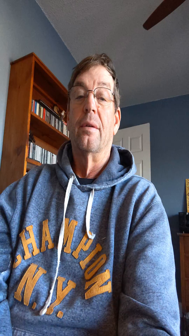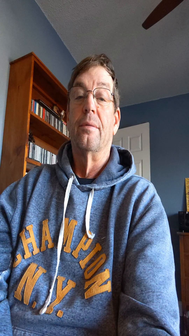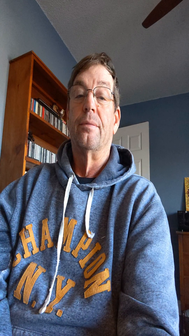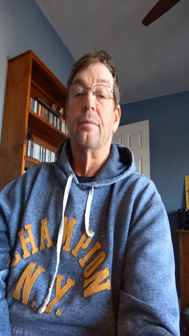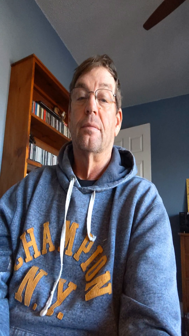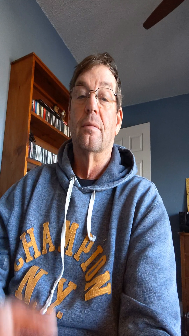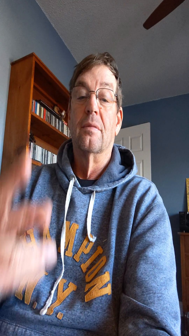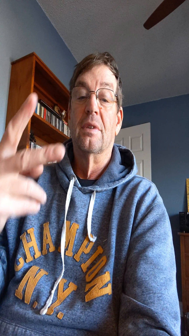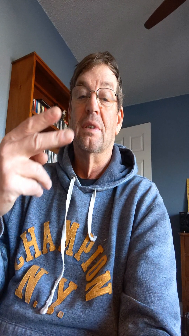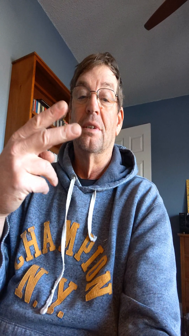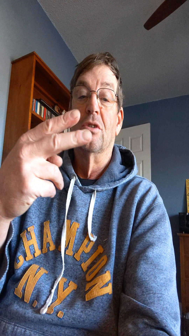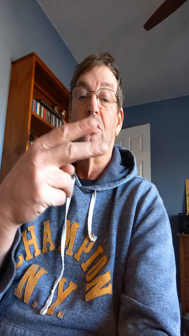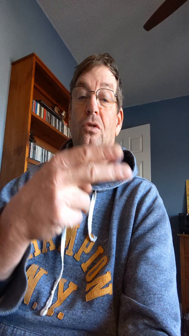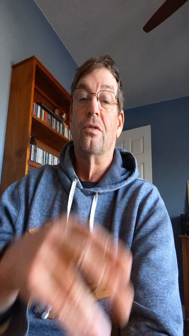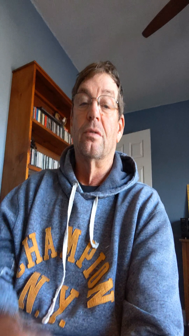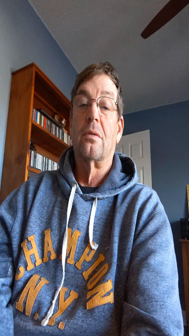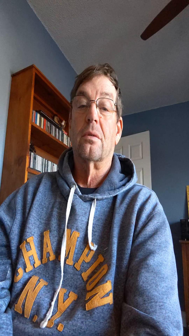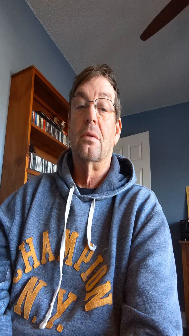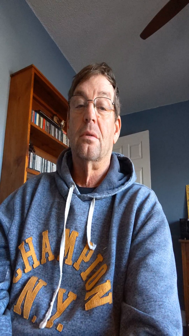scissors